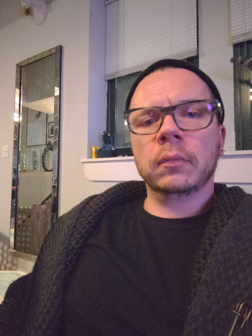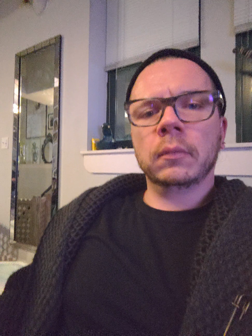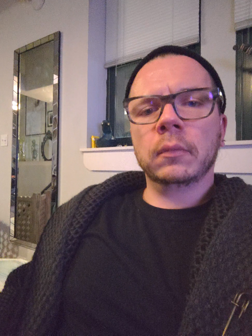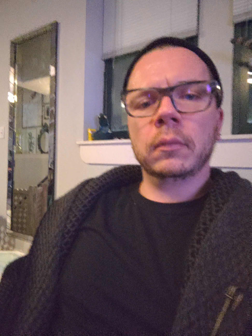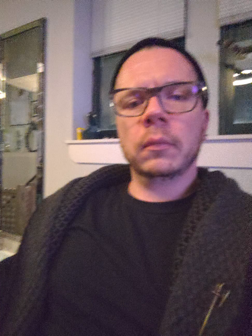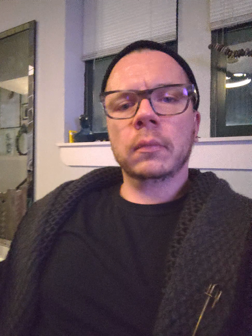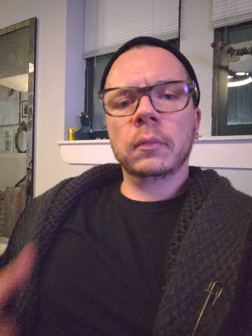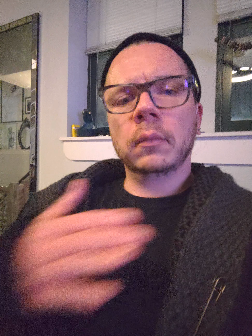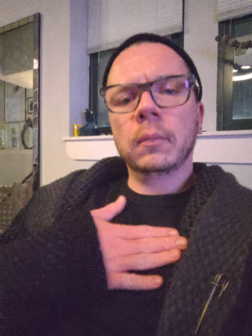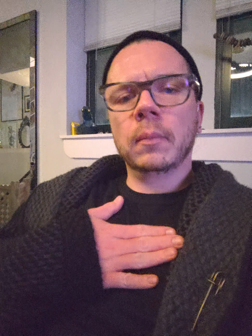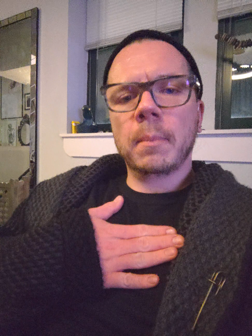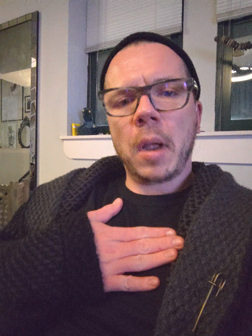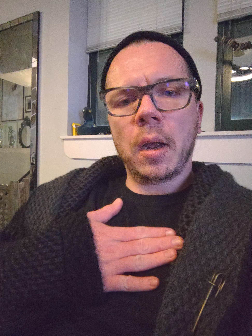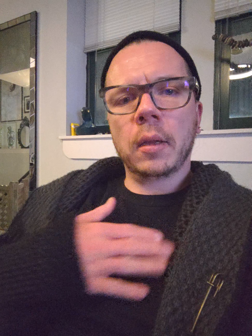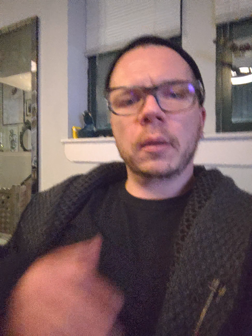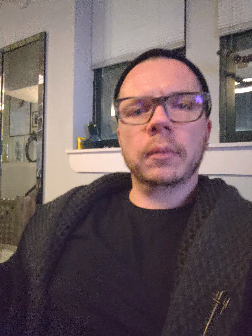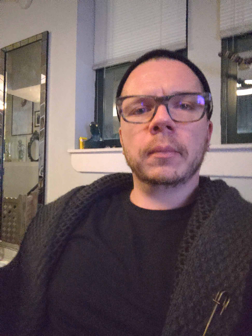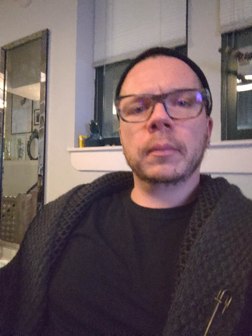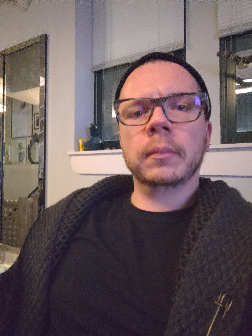my